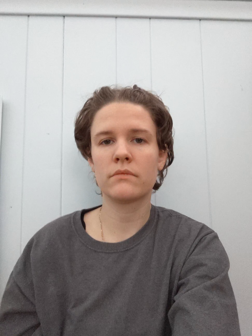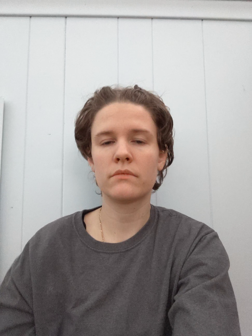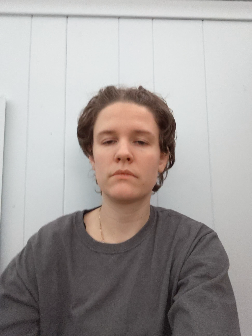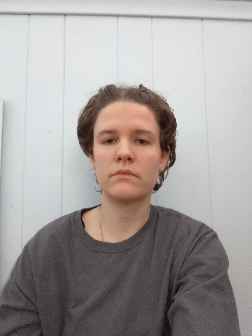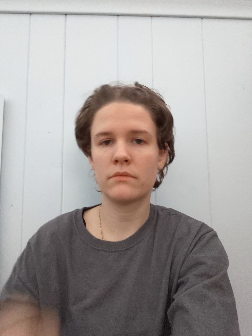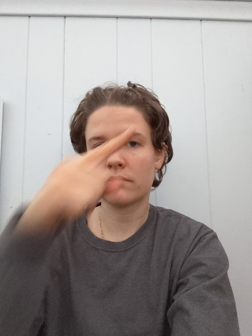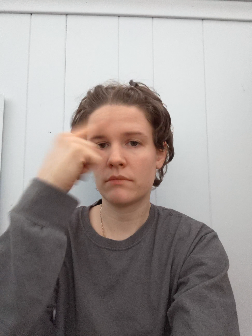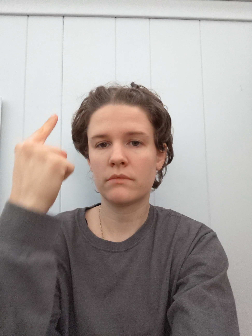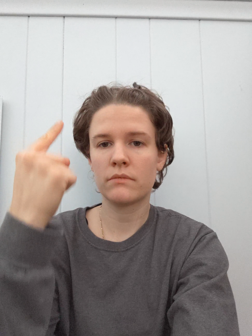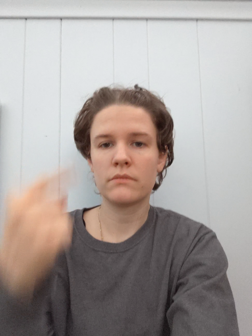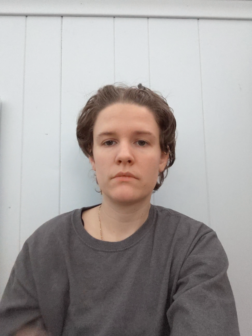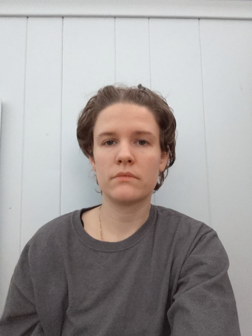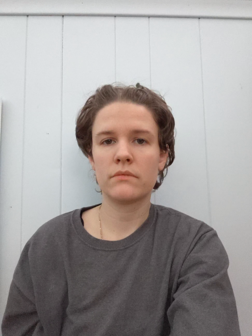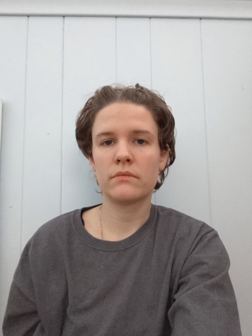black